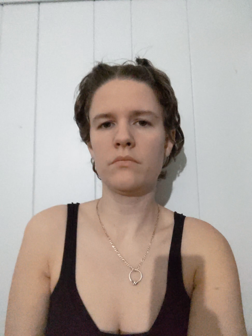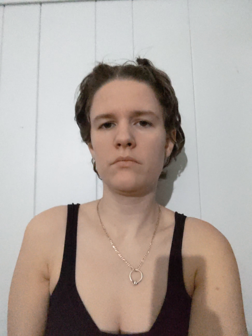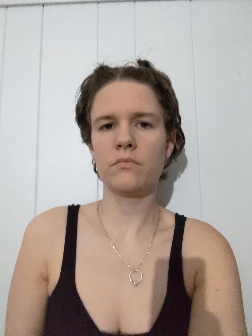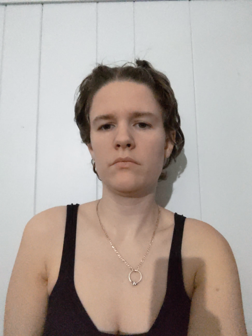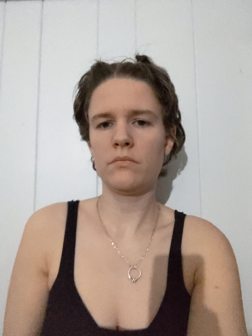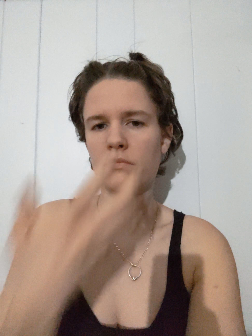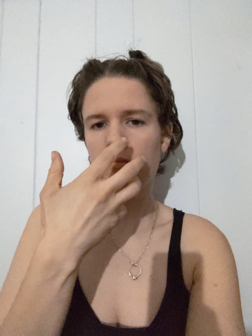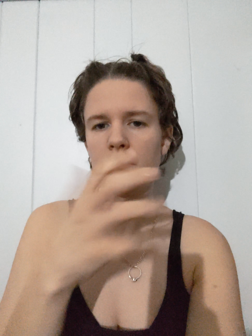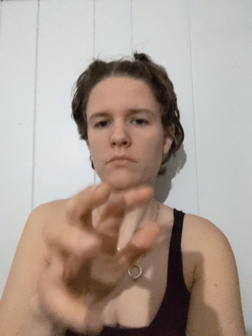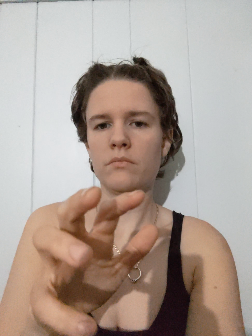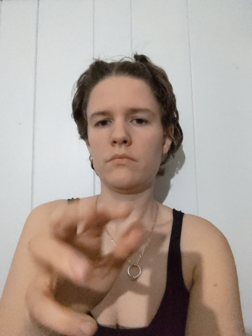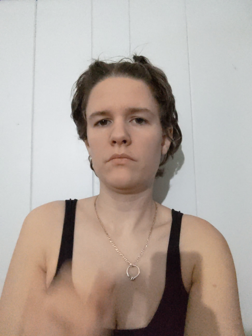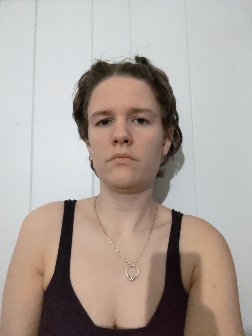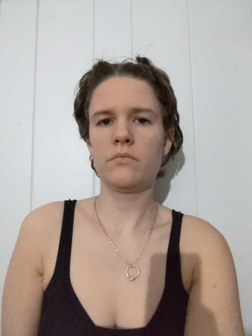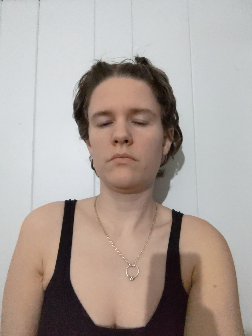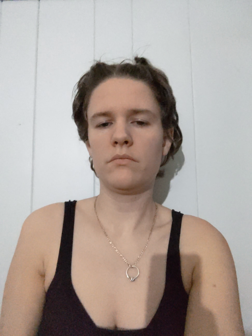hot